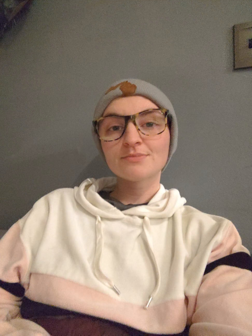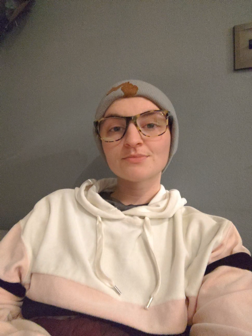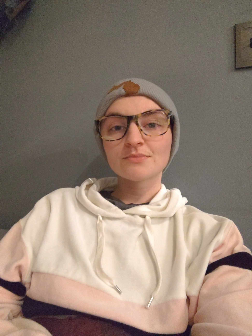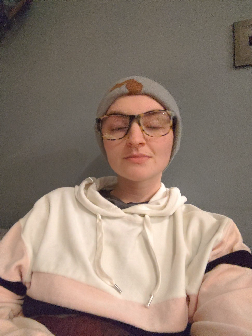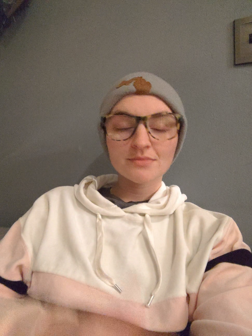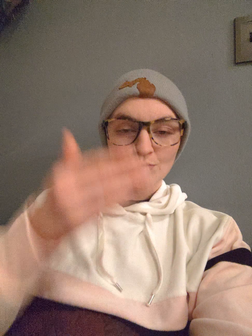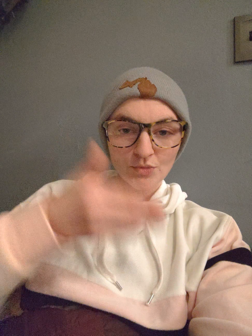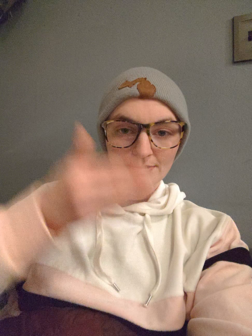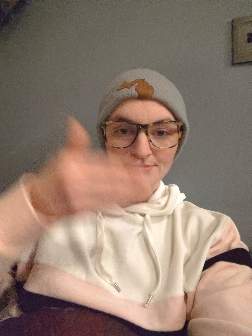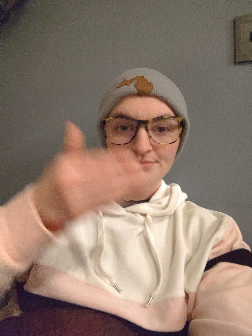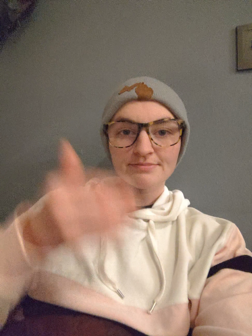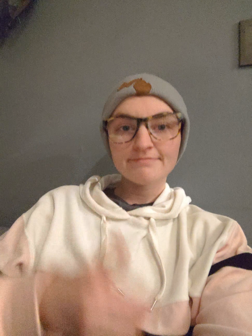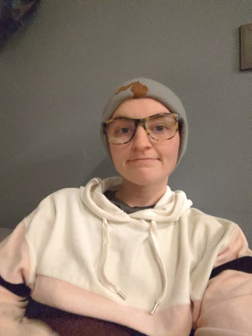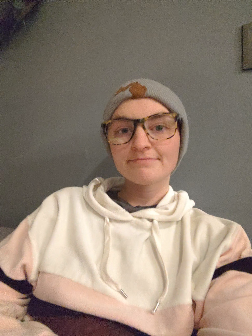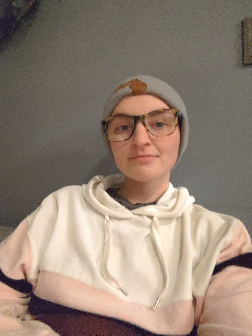window